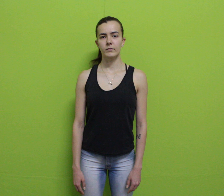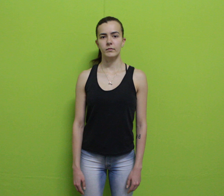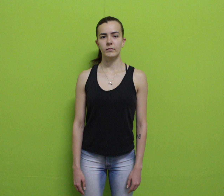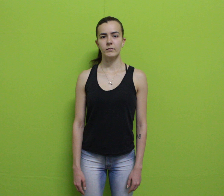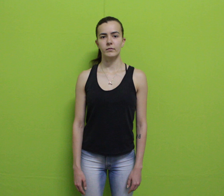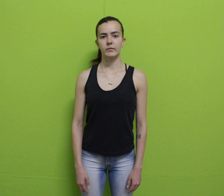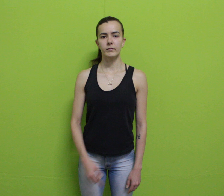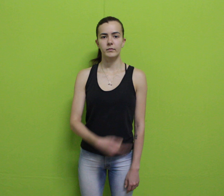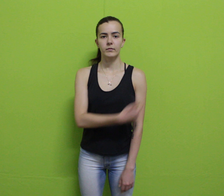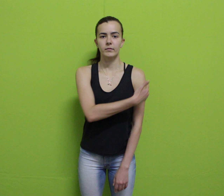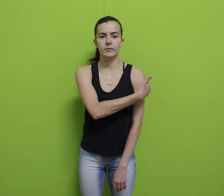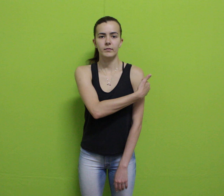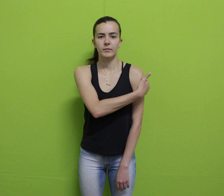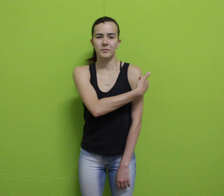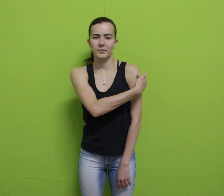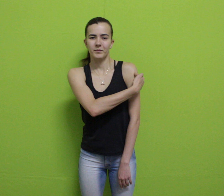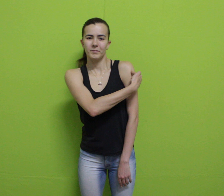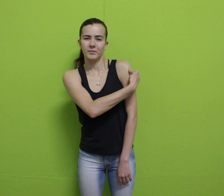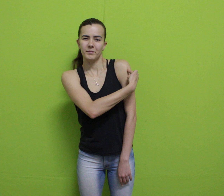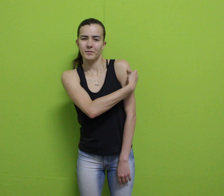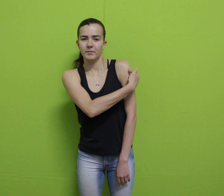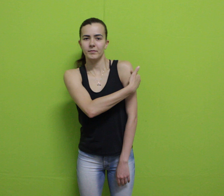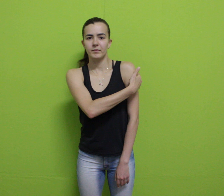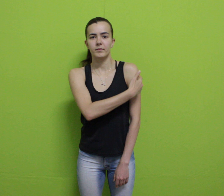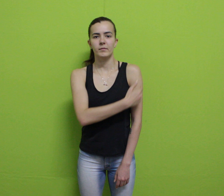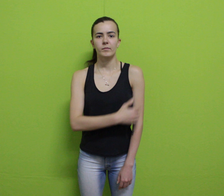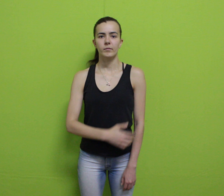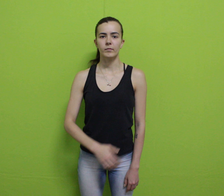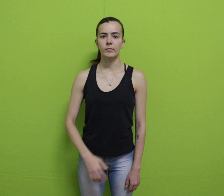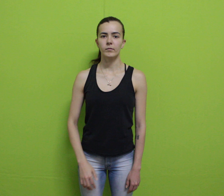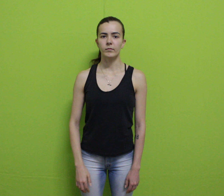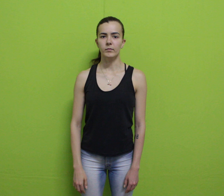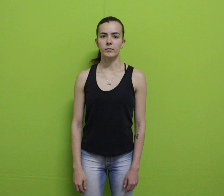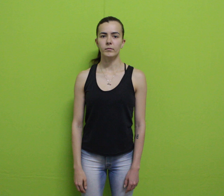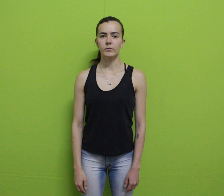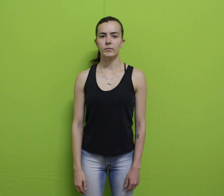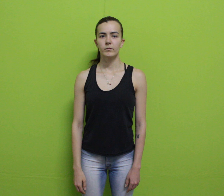vacina